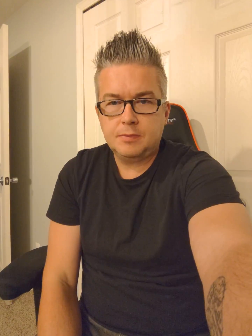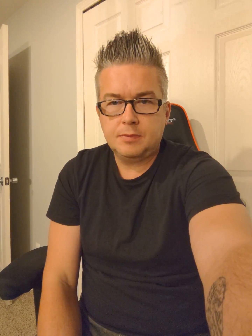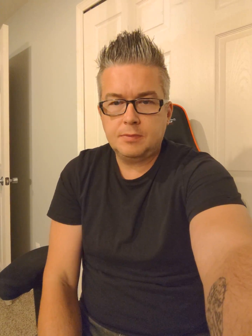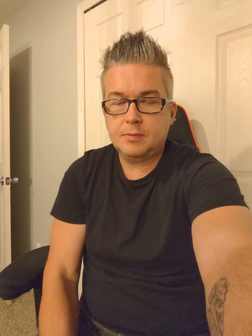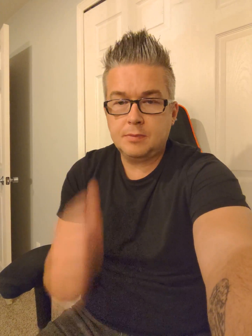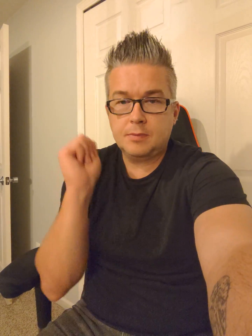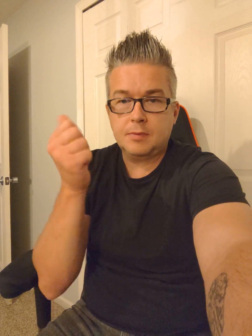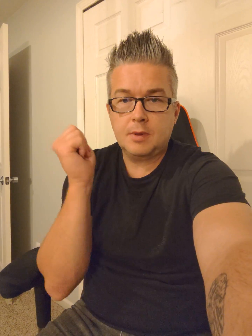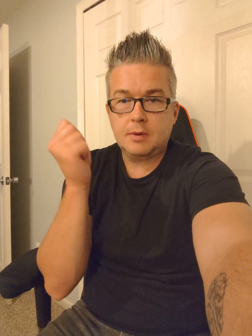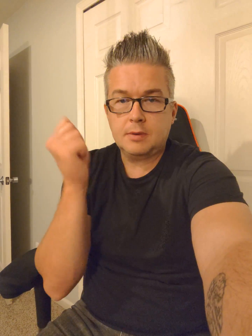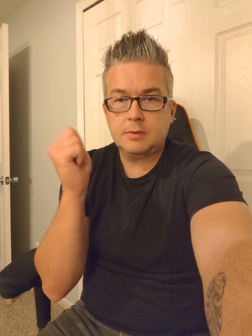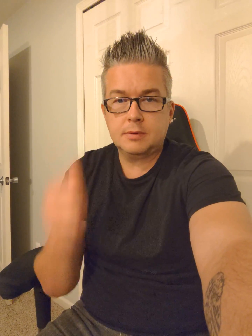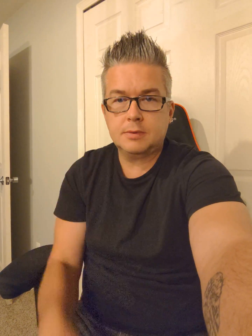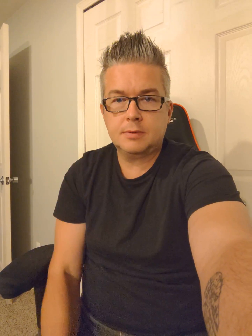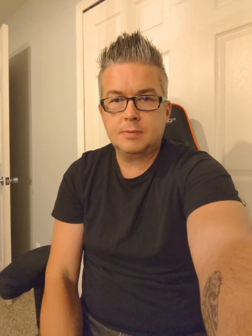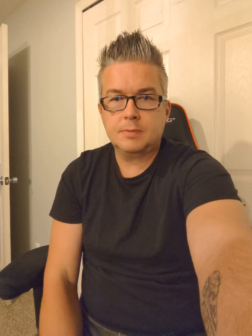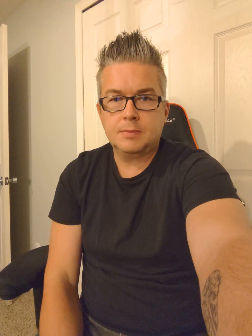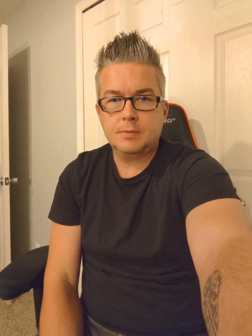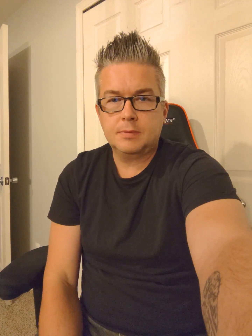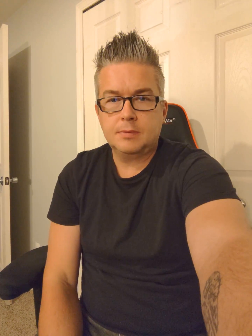bat